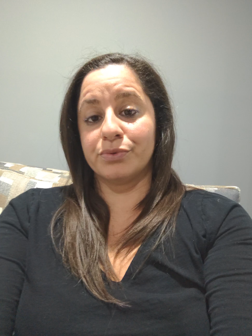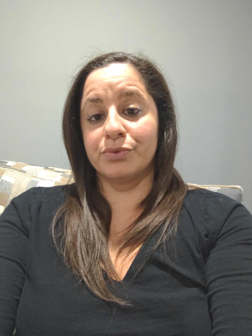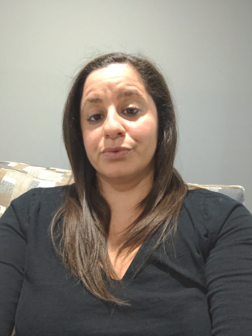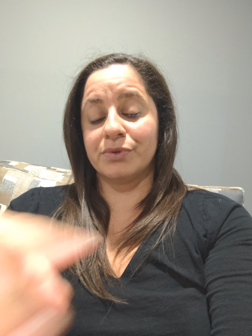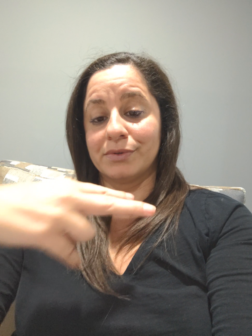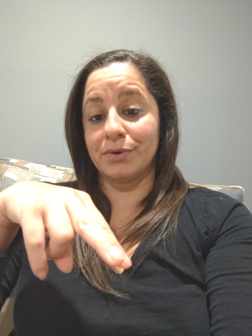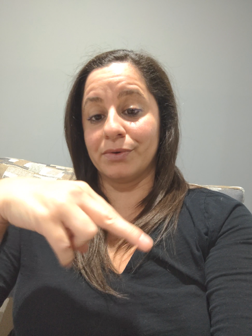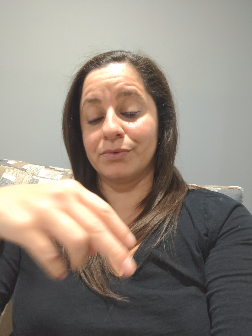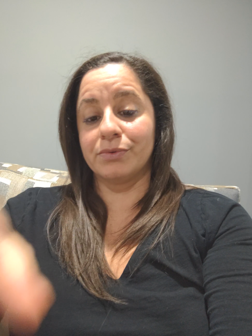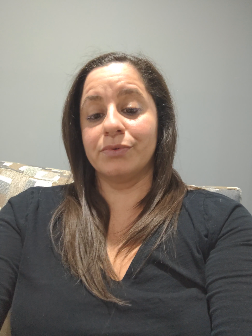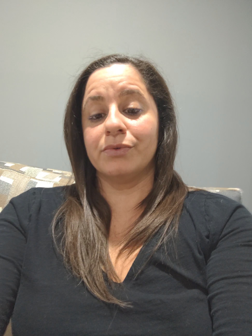dance